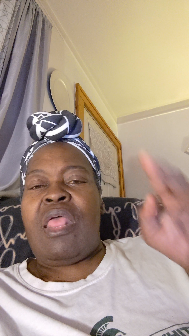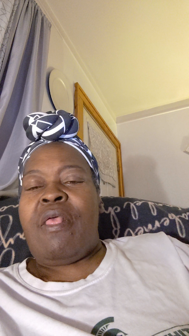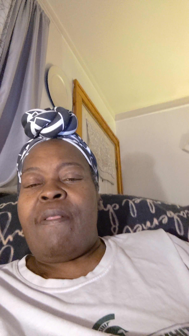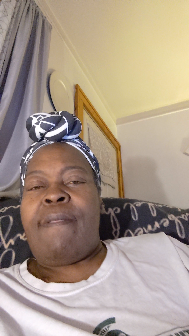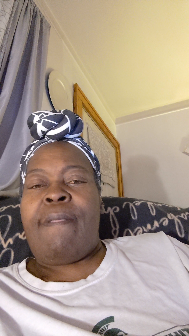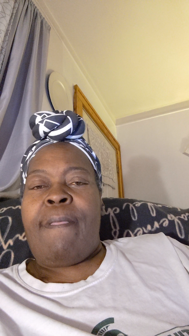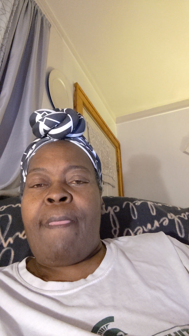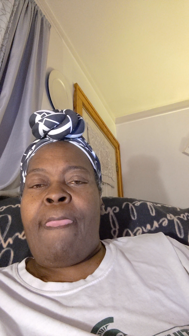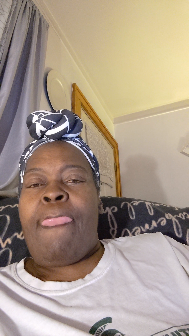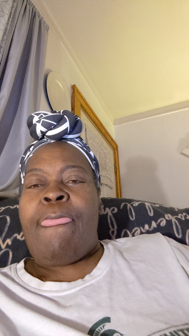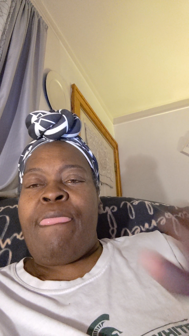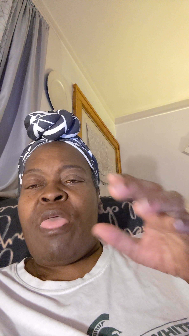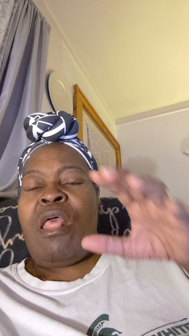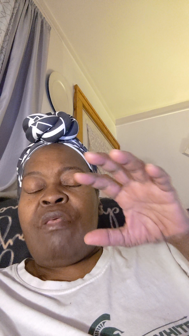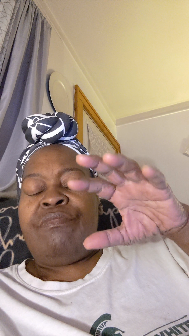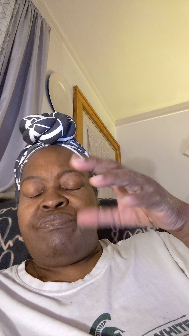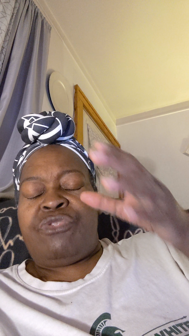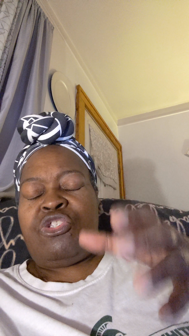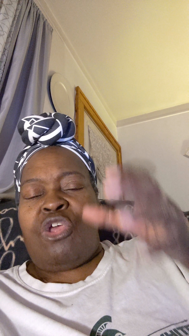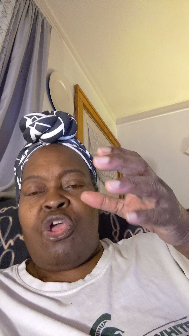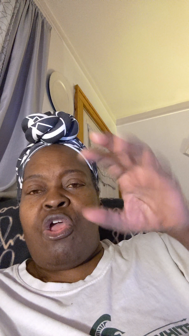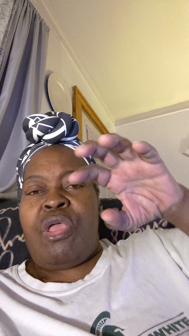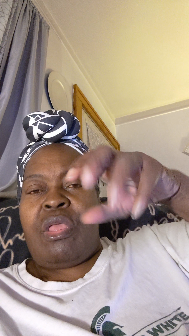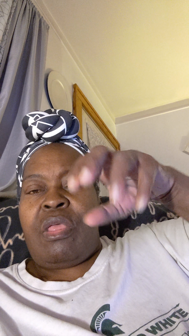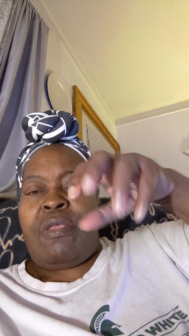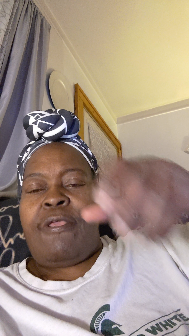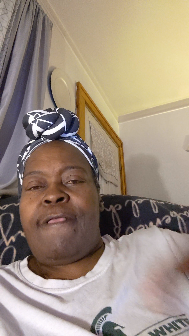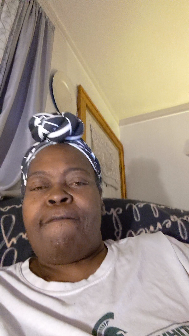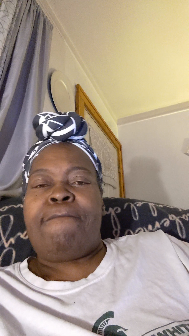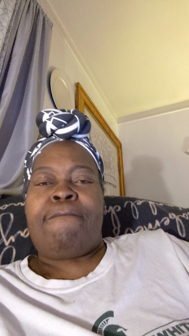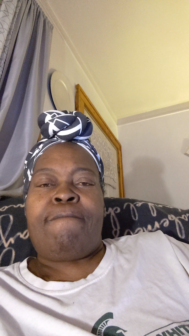jar